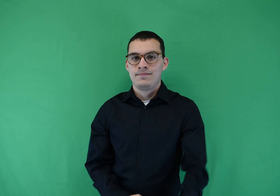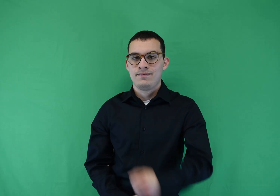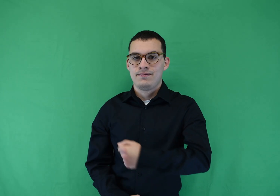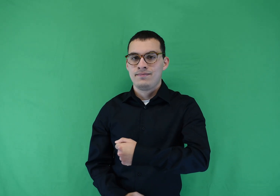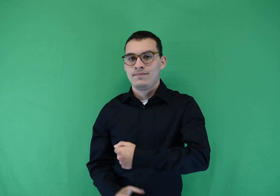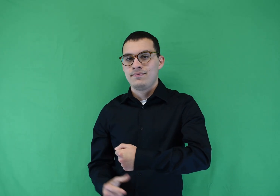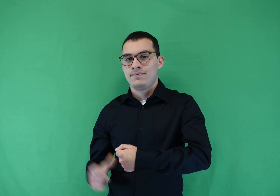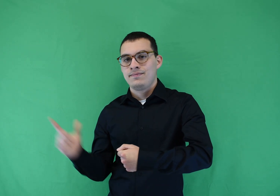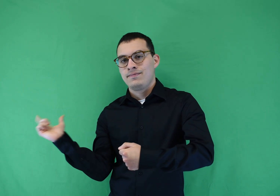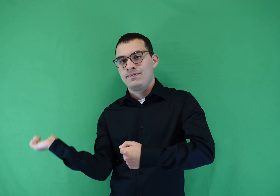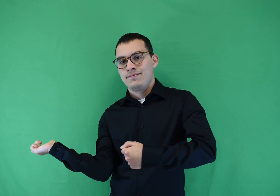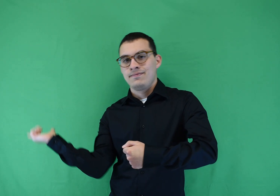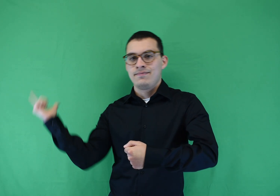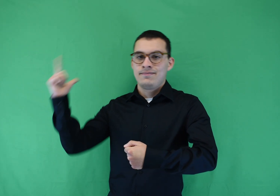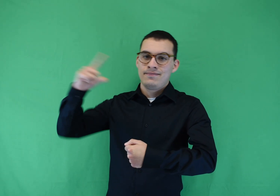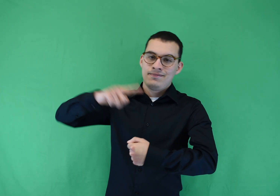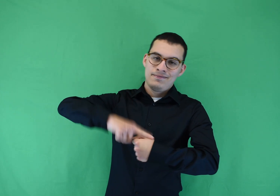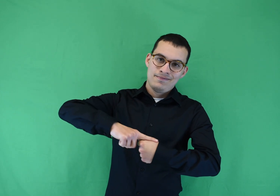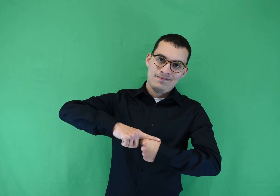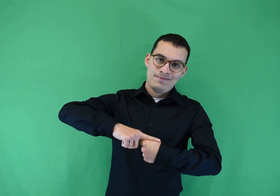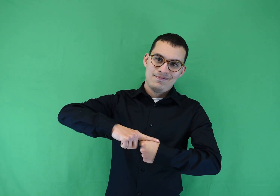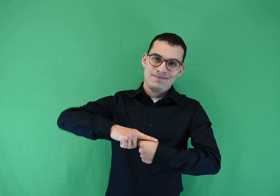hospital